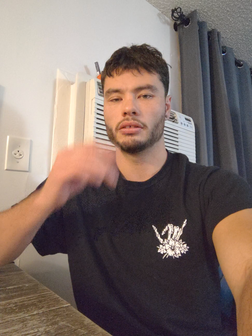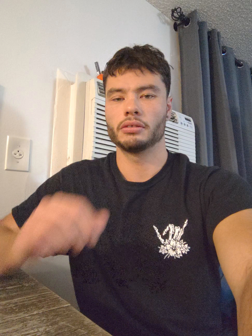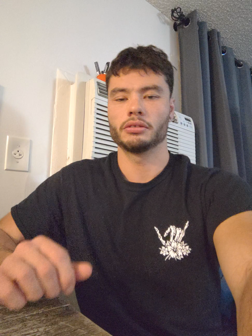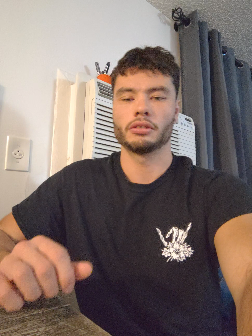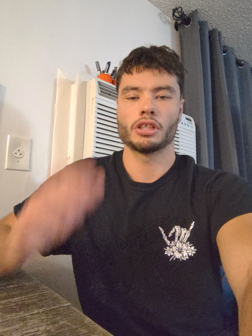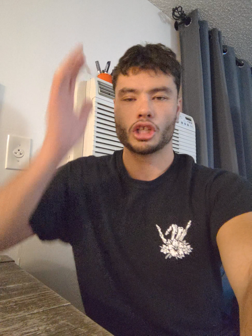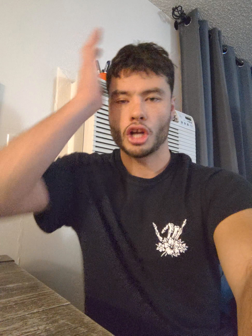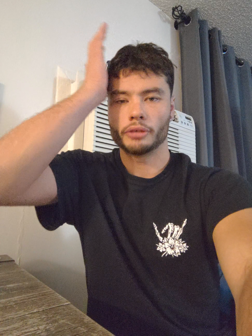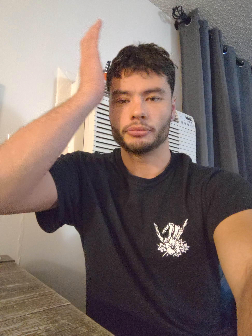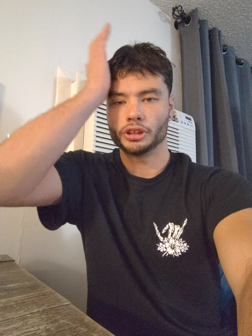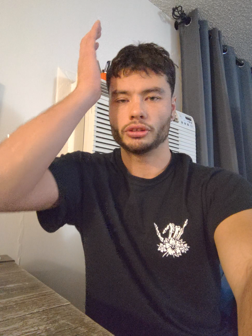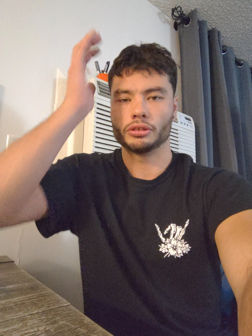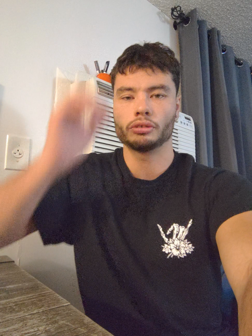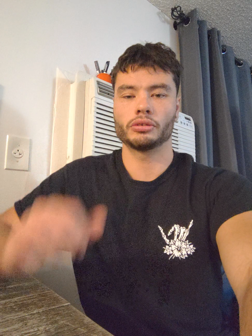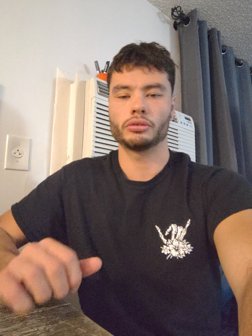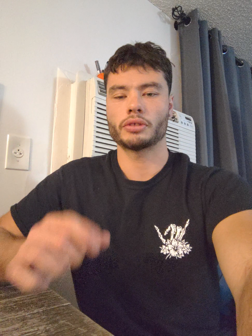garbage